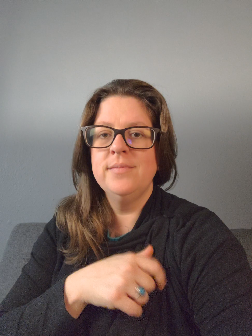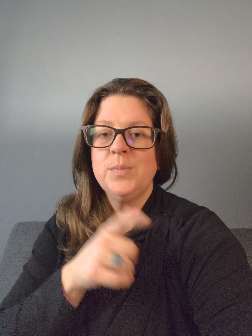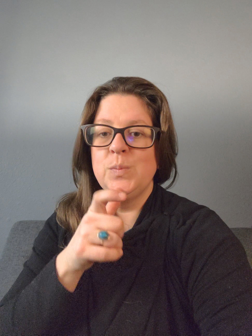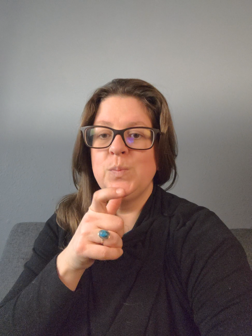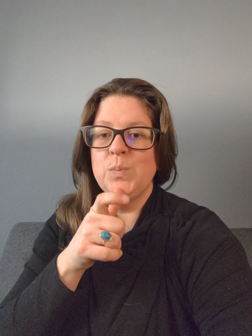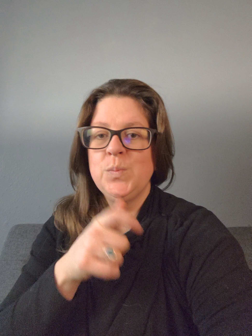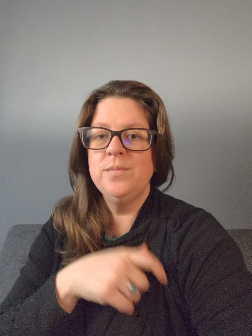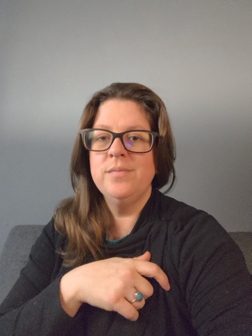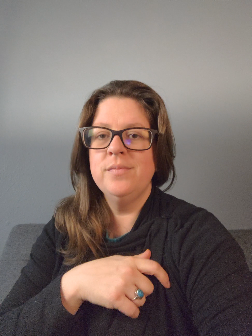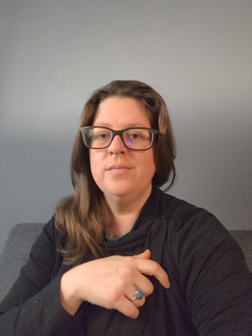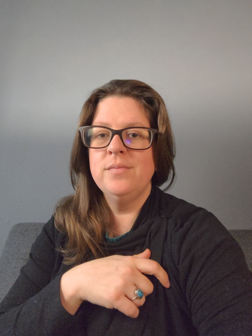who